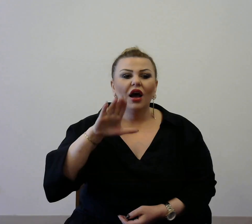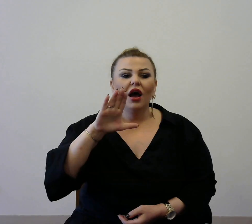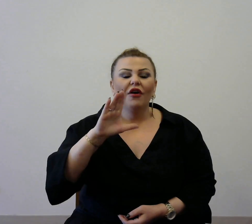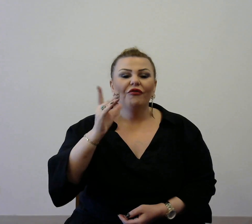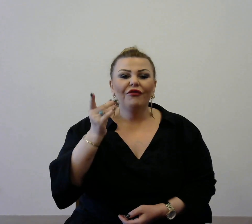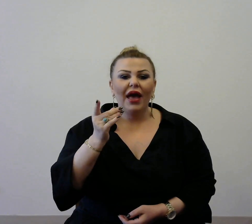və